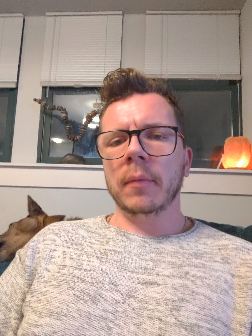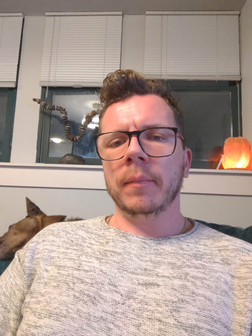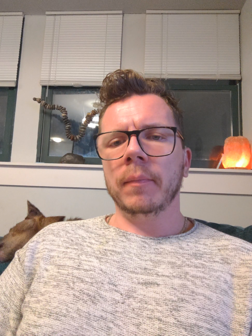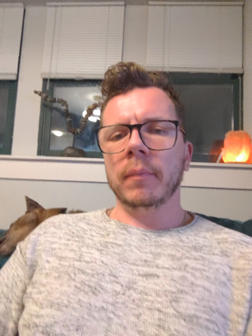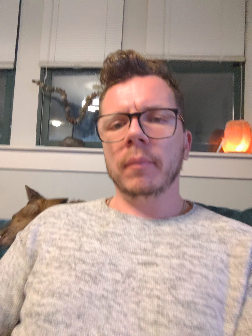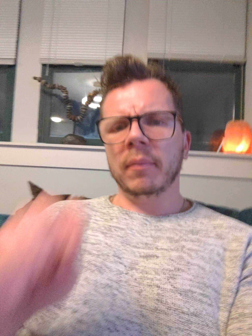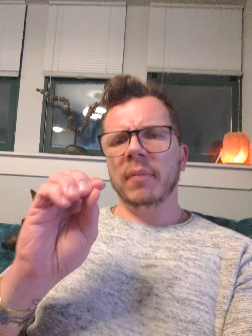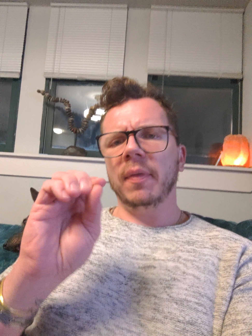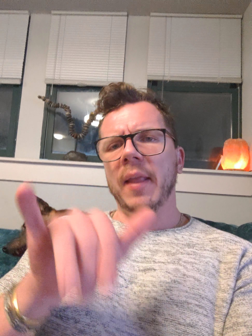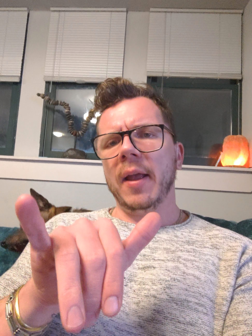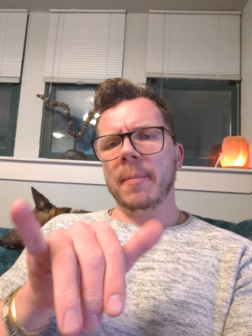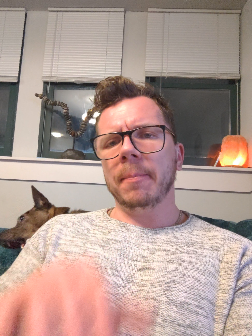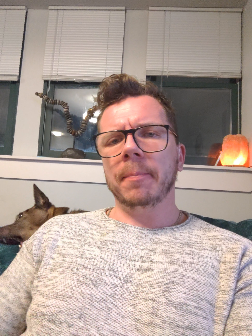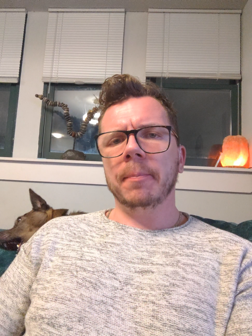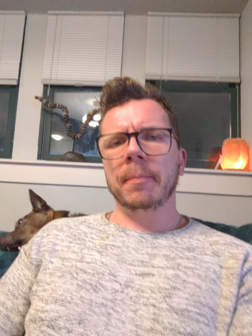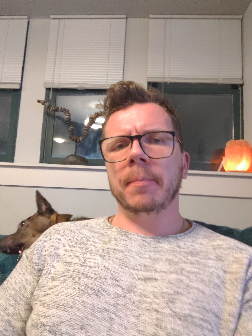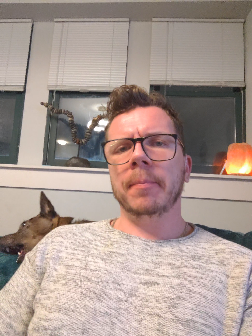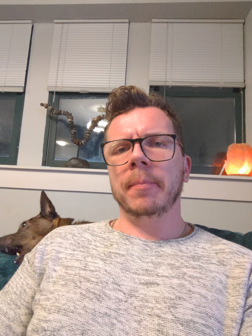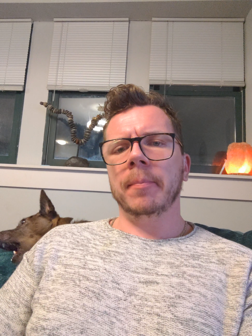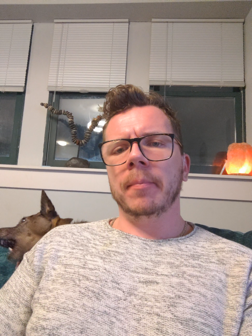that